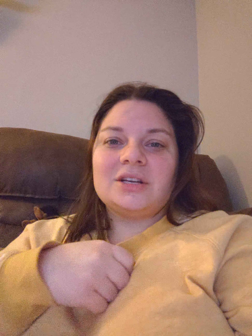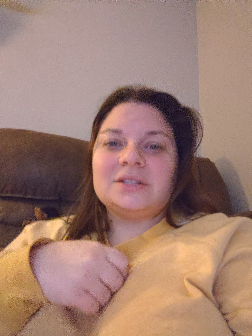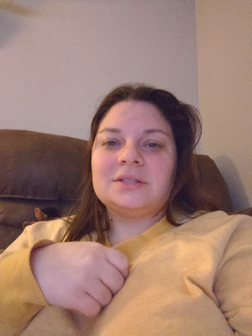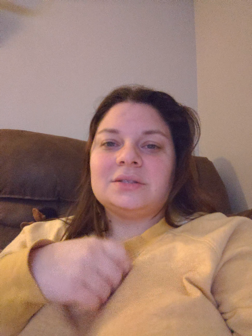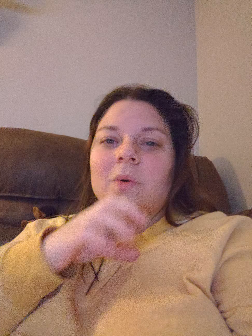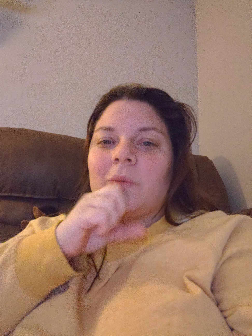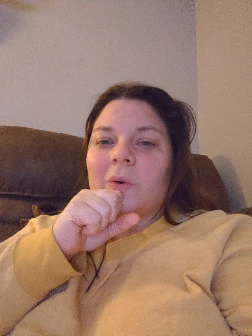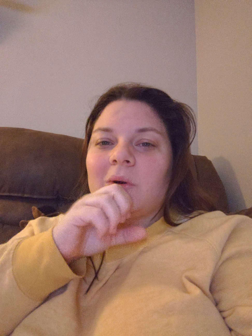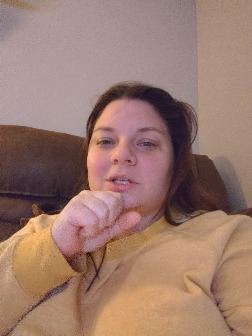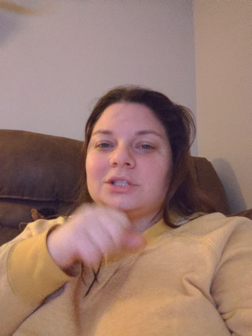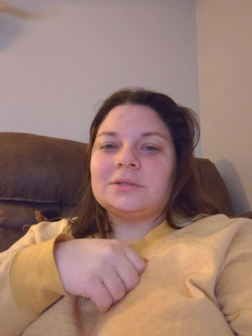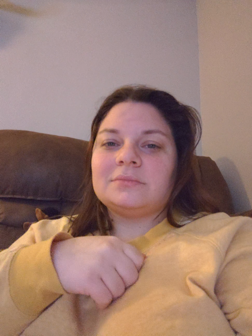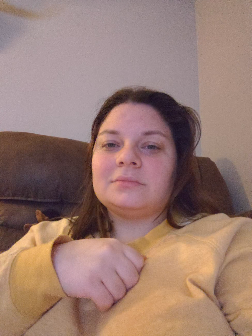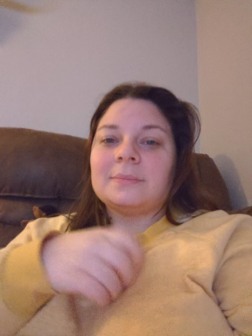orange